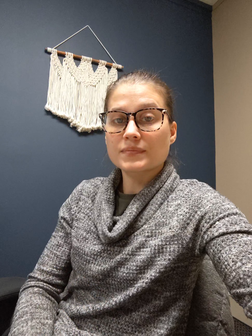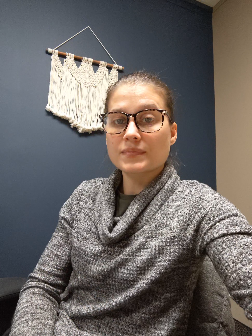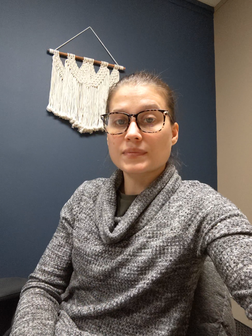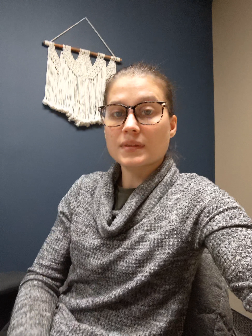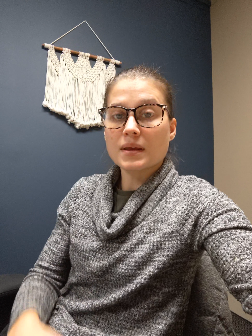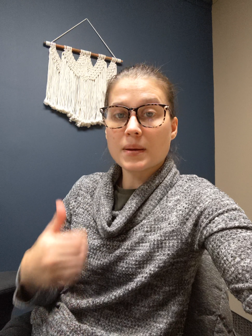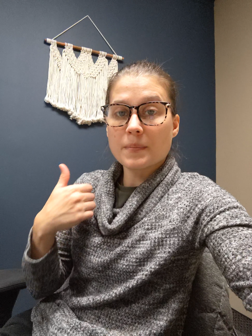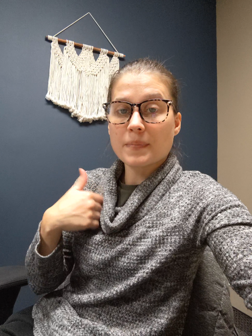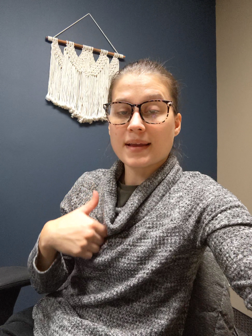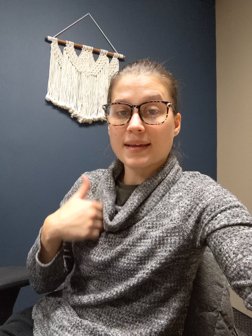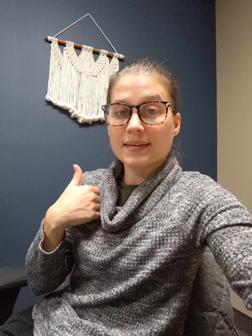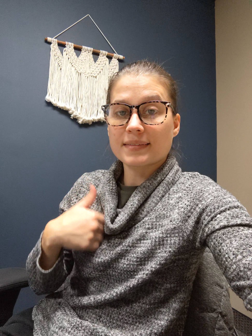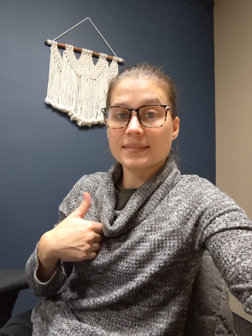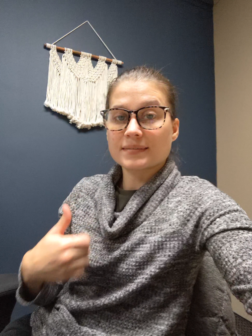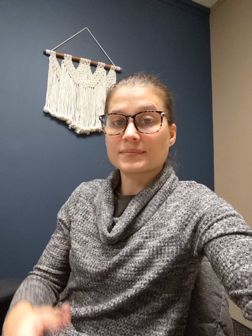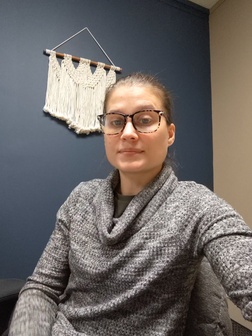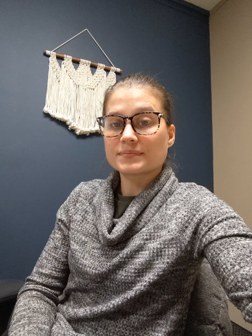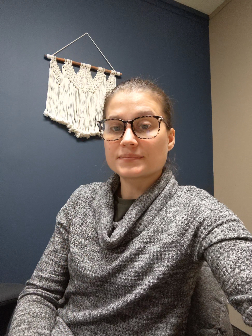bath